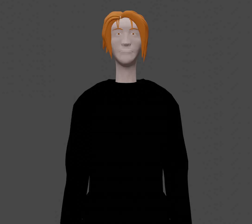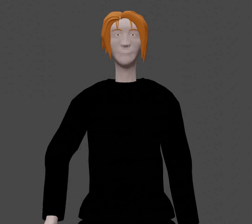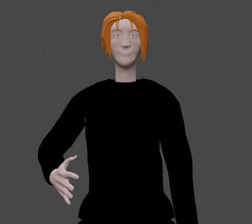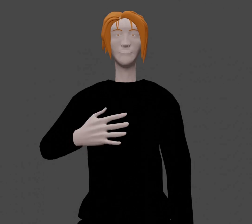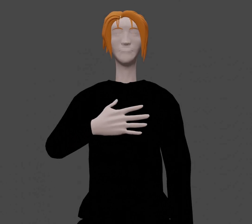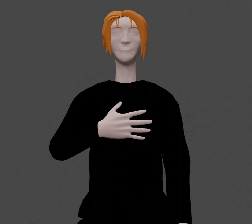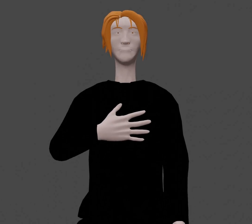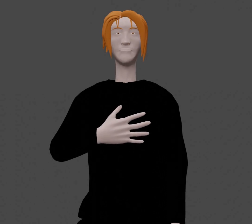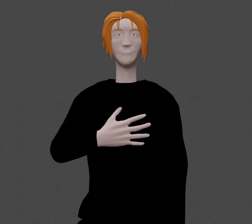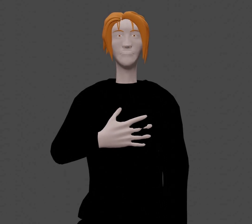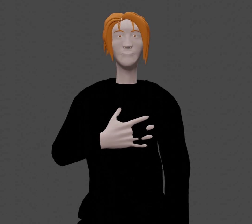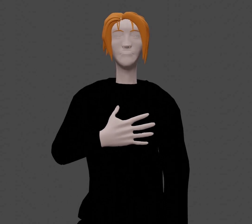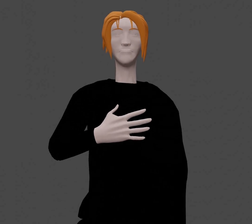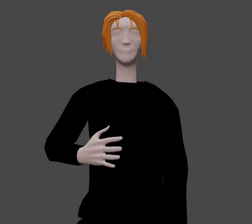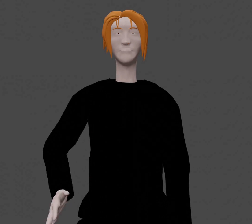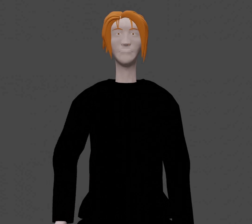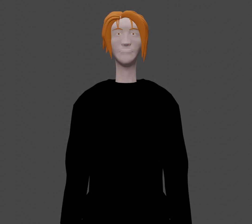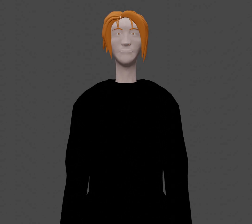Aww